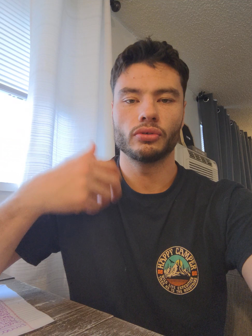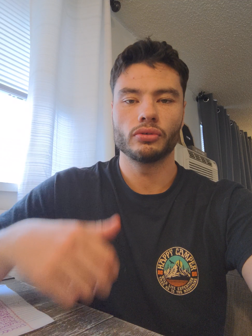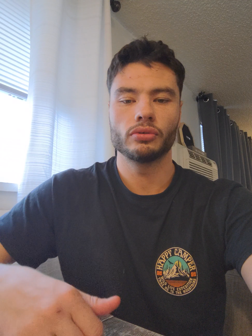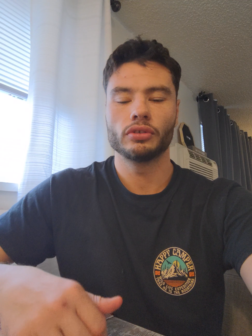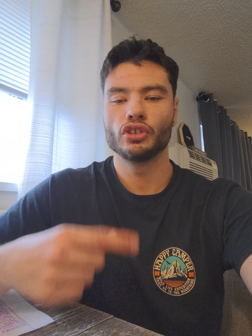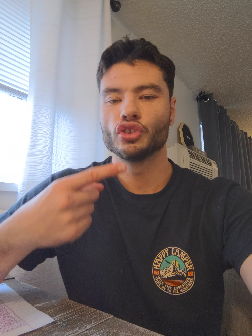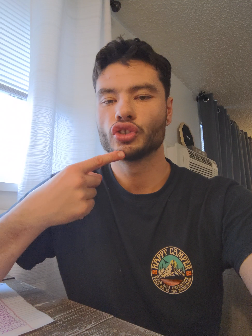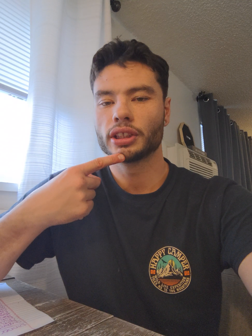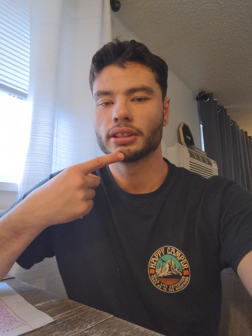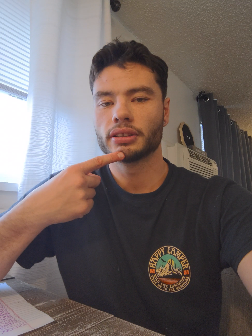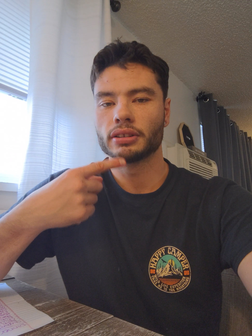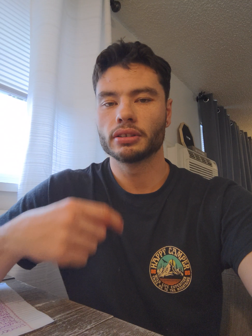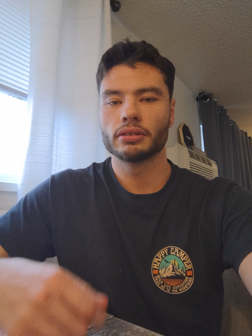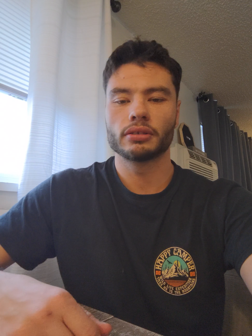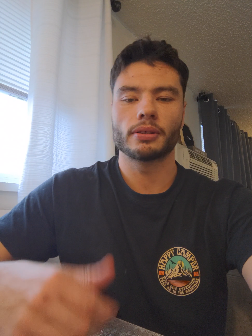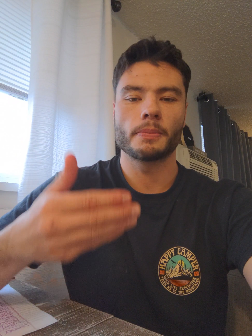chin